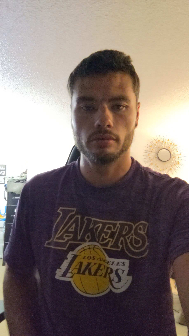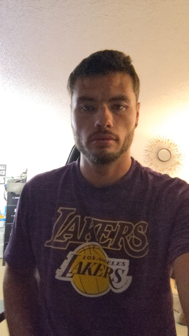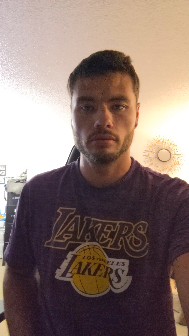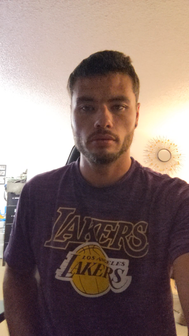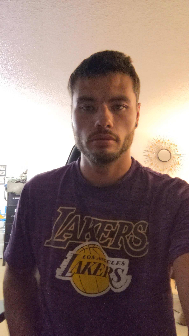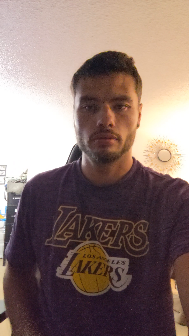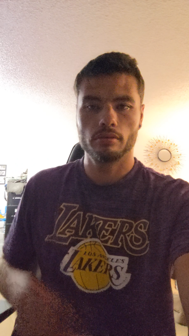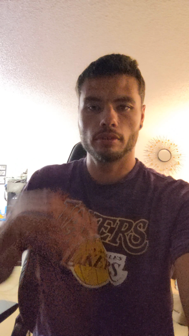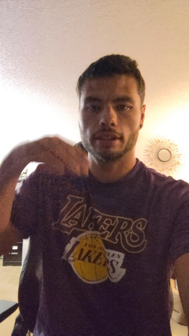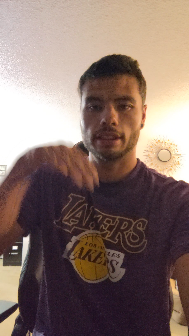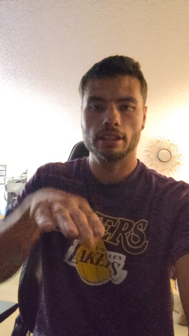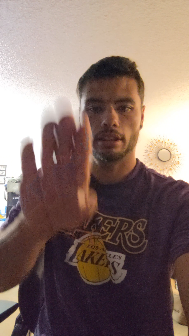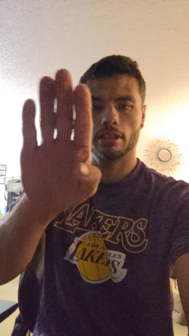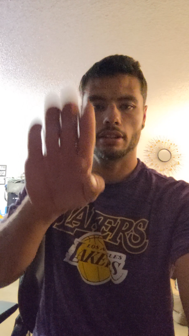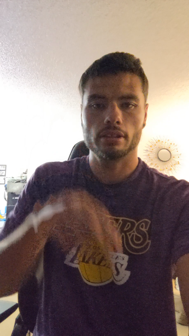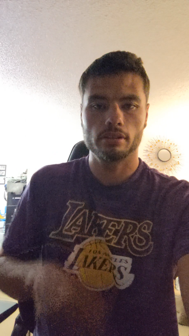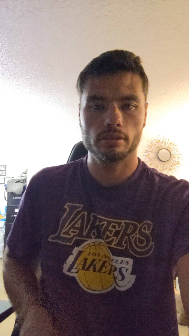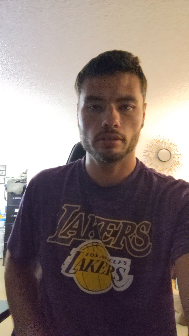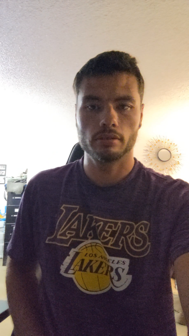enter